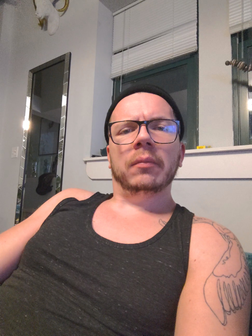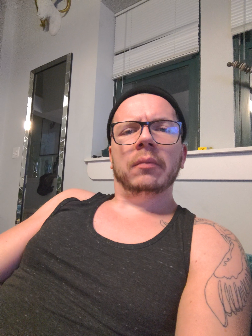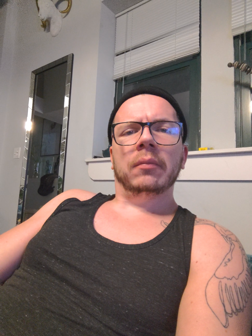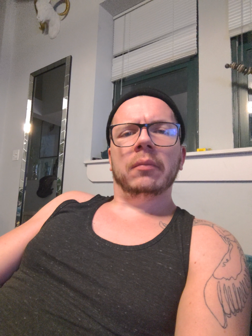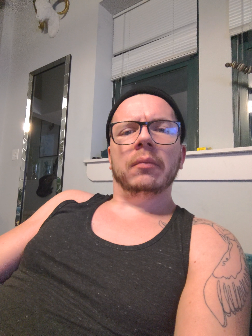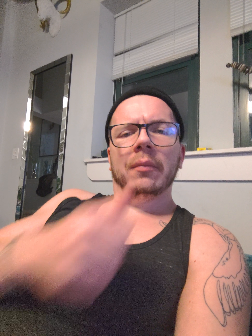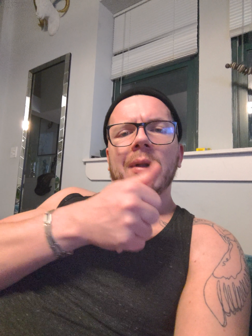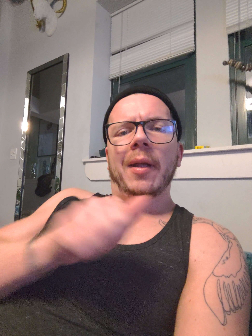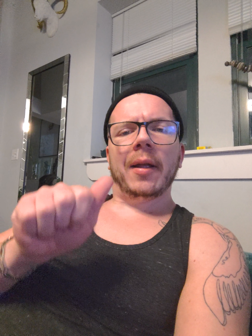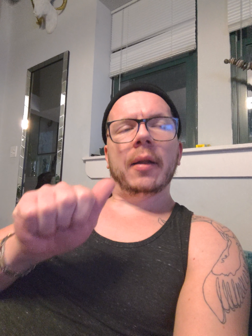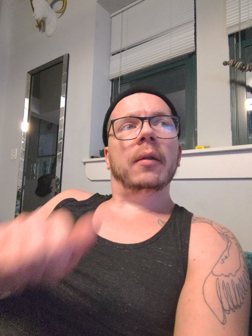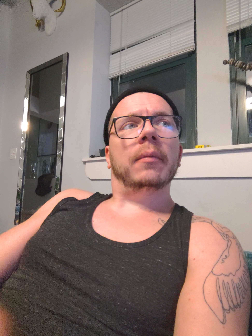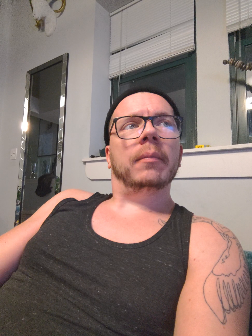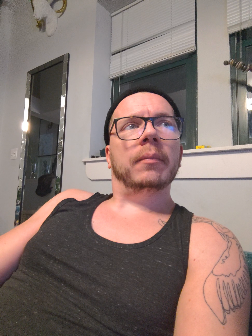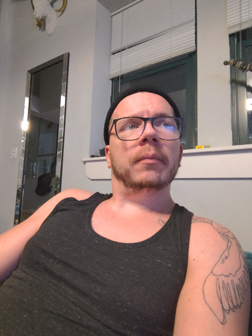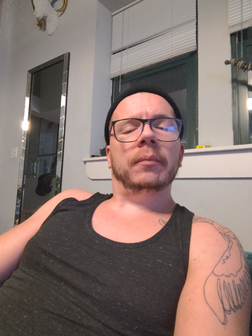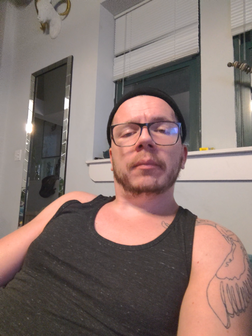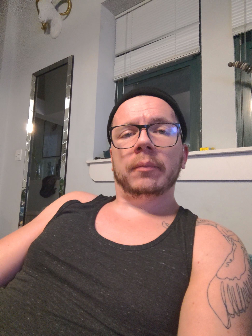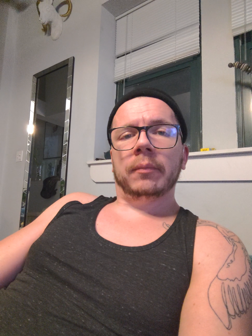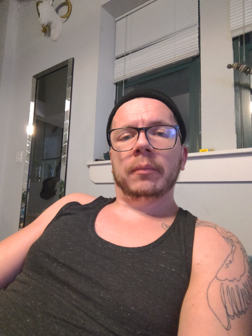any